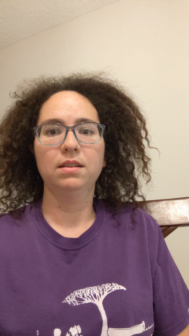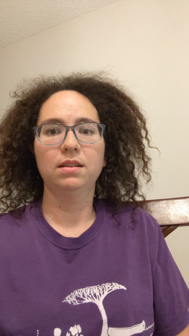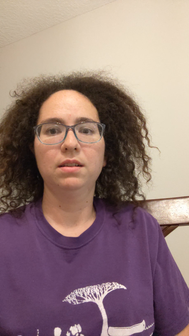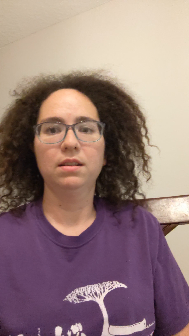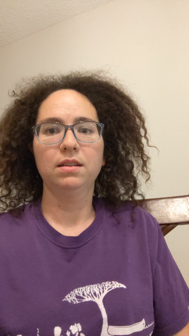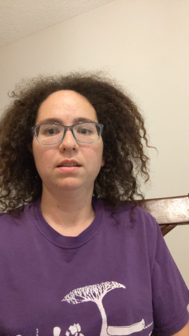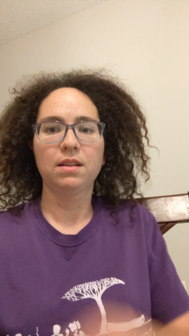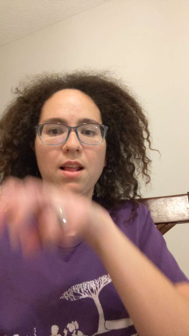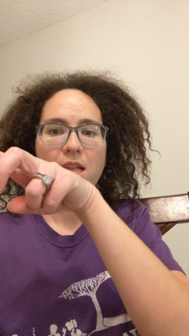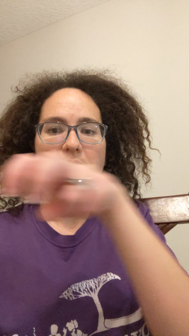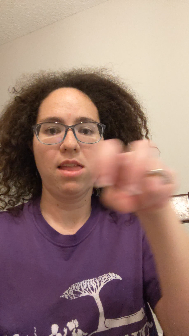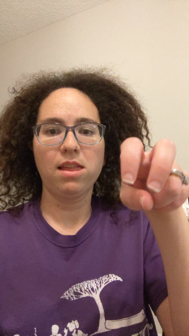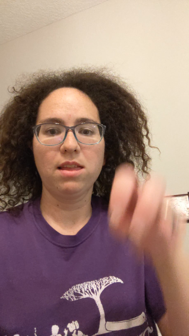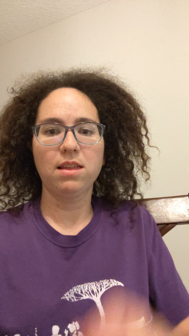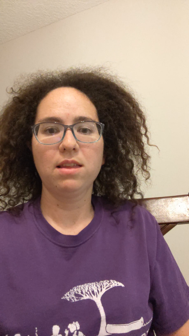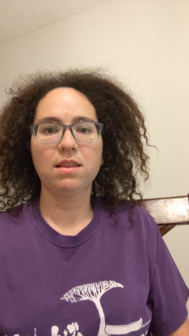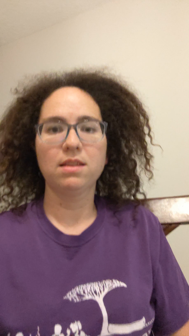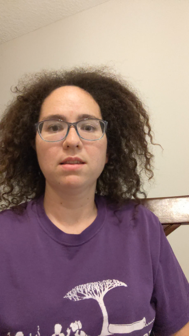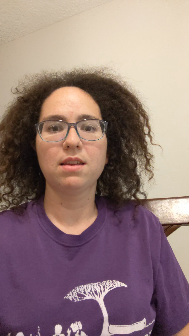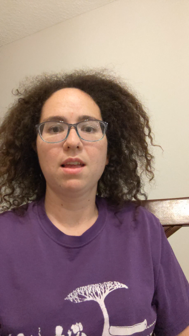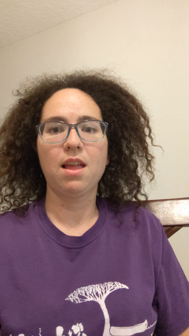couch